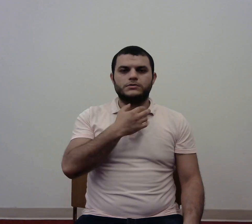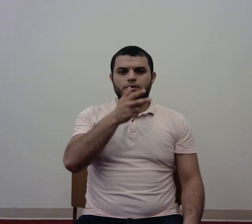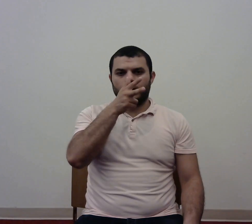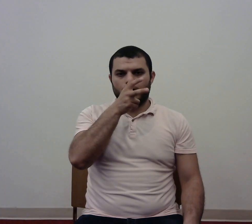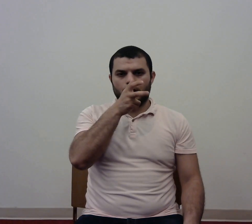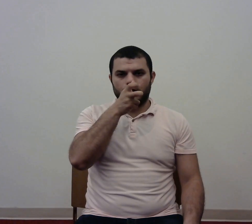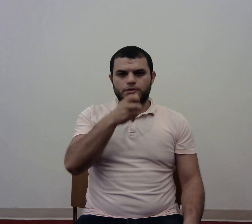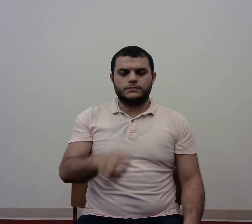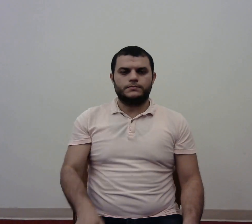ağrımaq